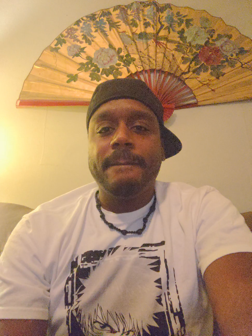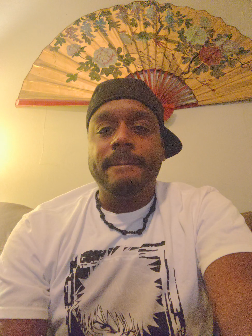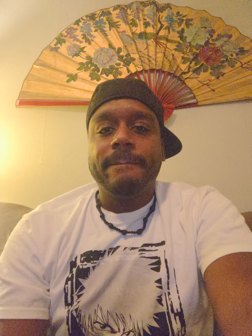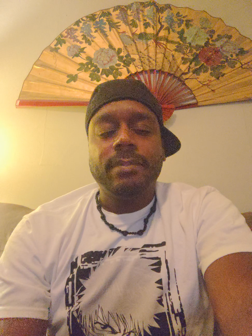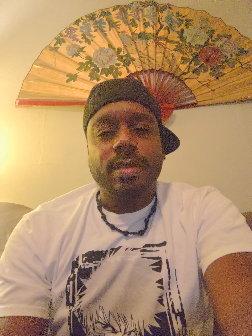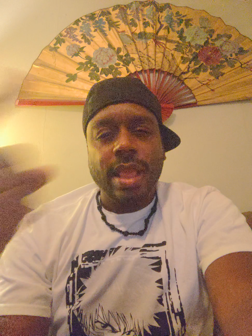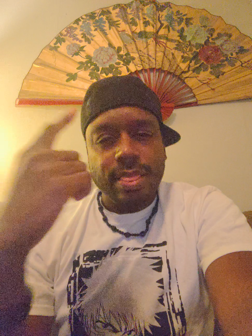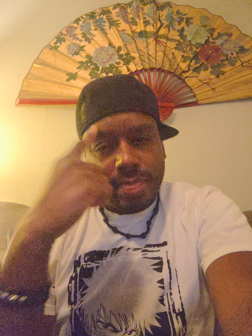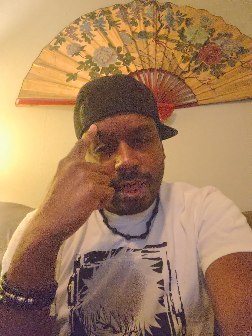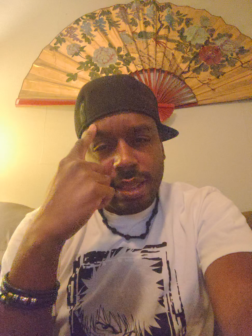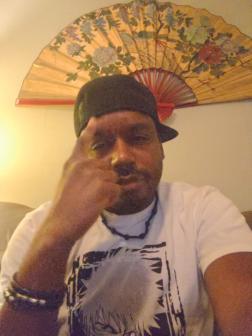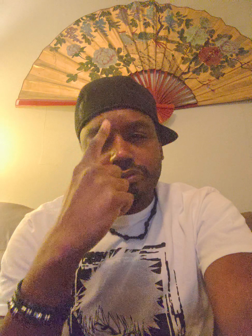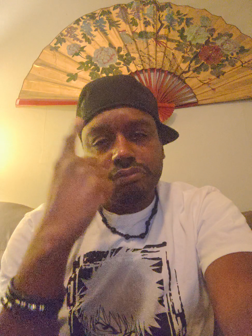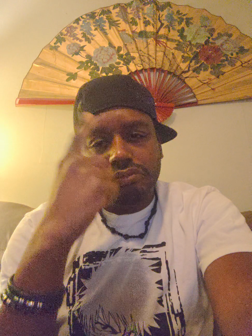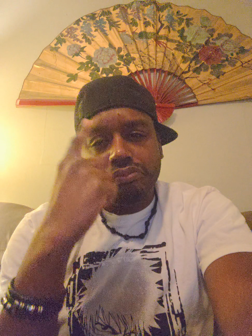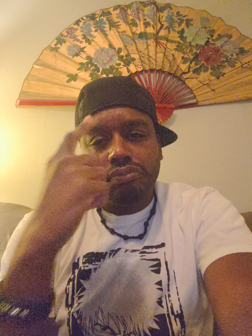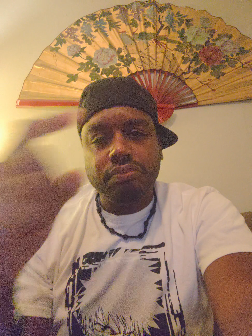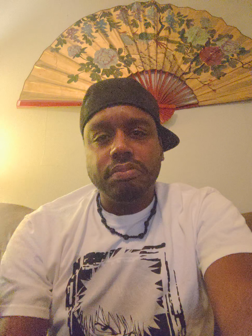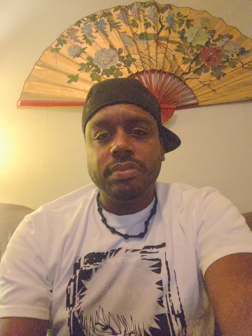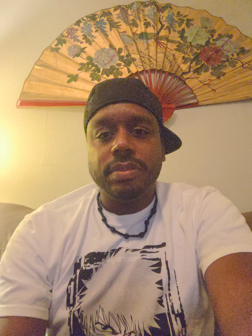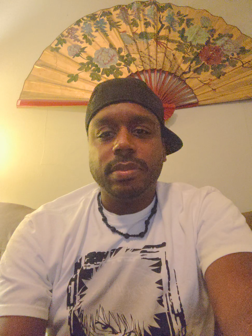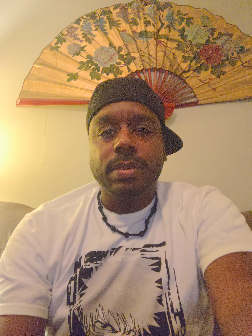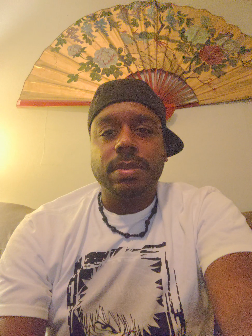think